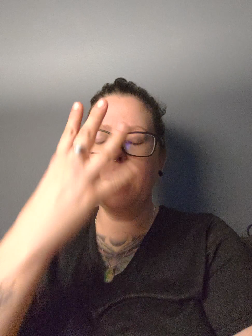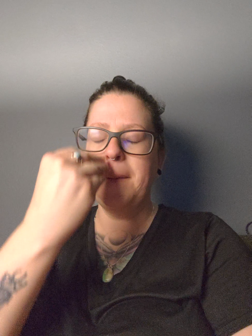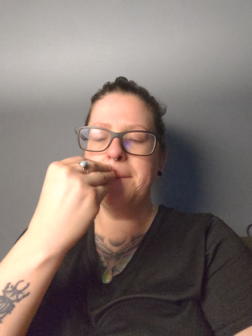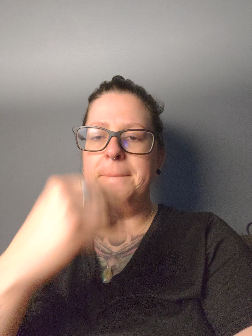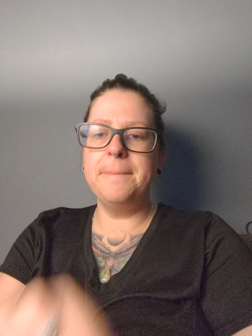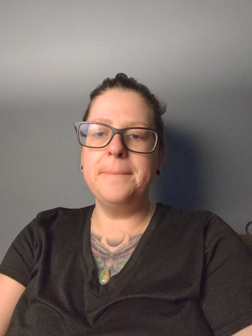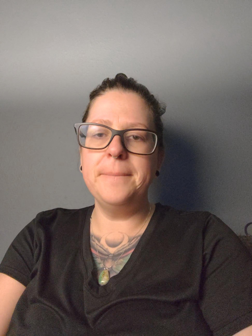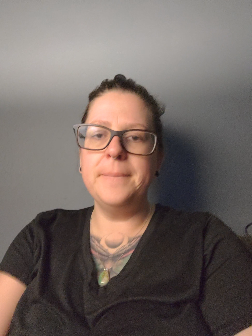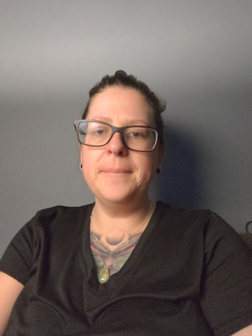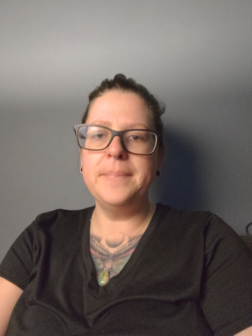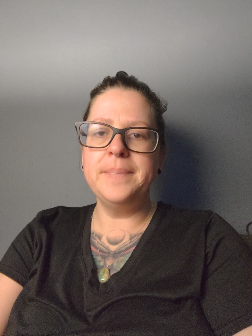nap